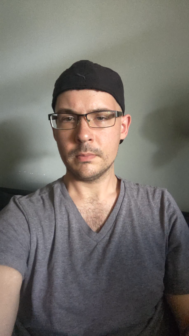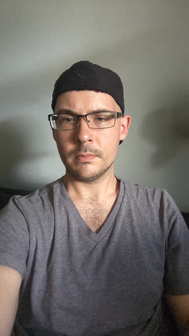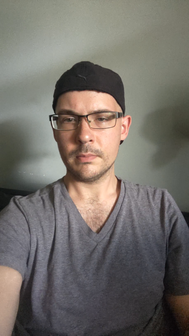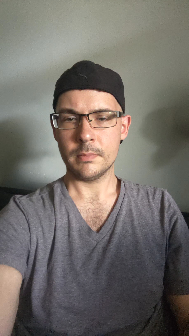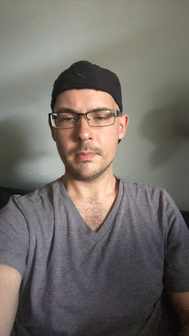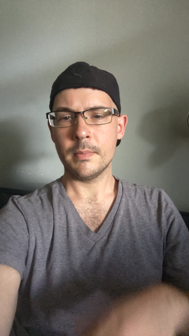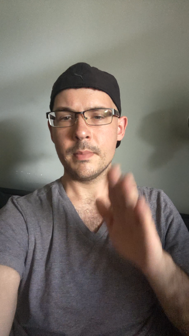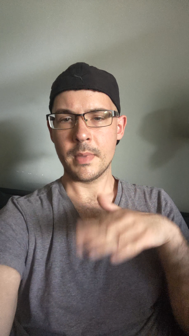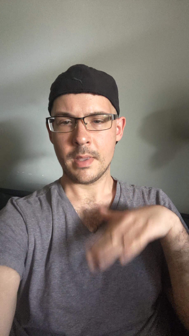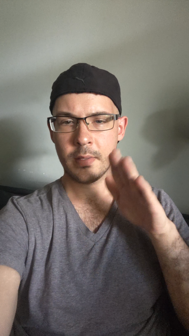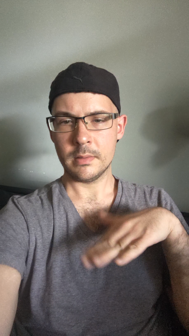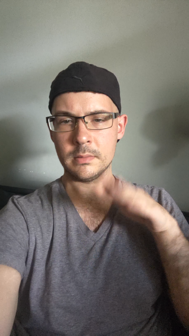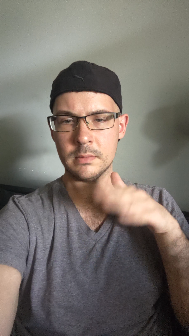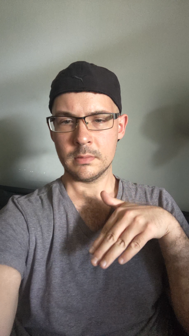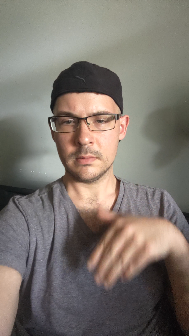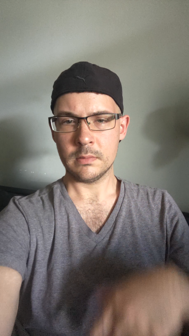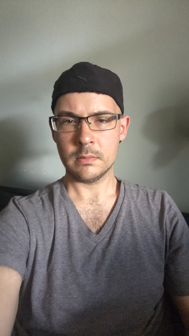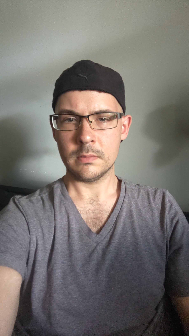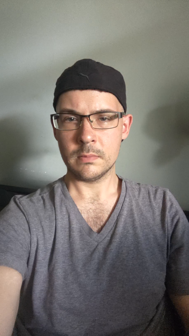paint